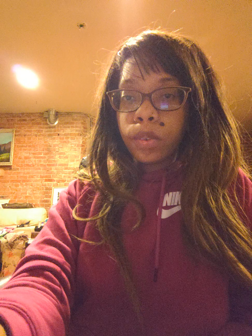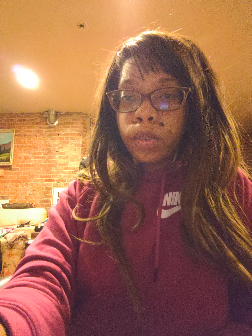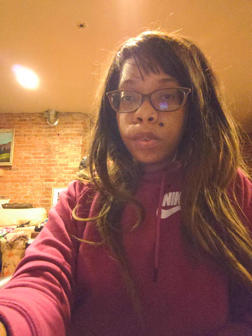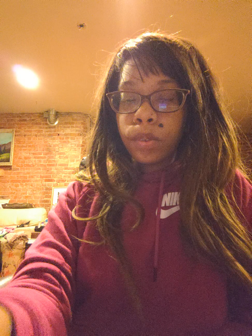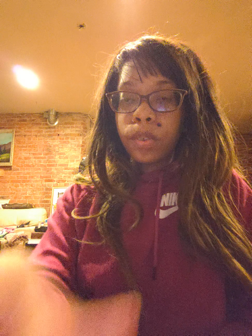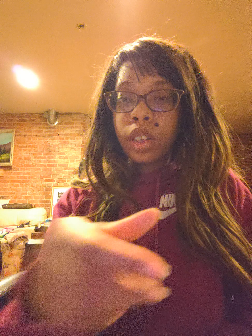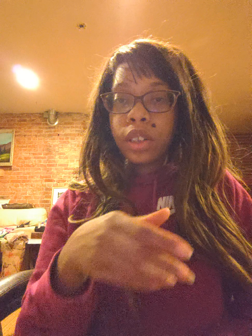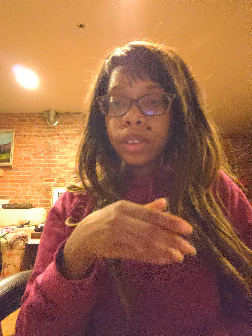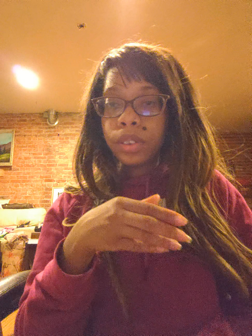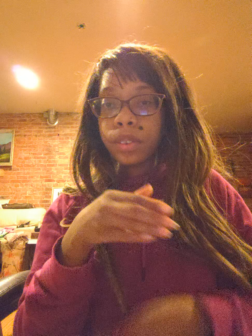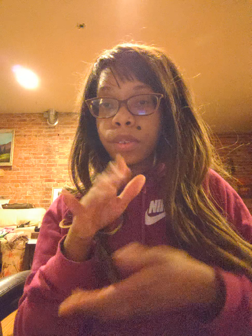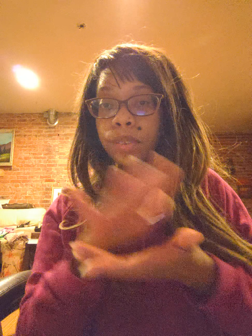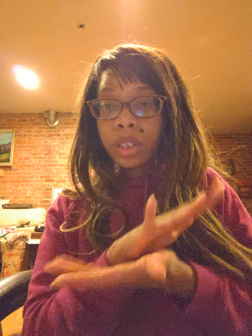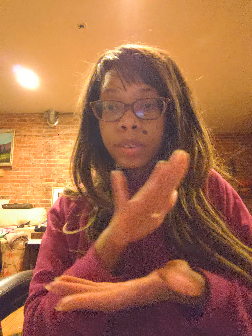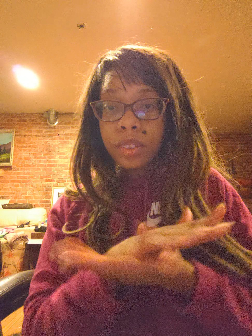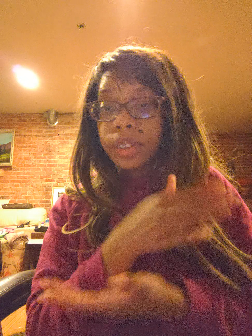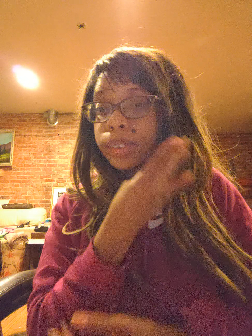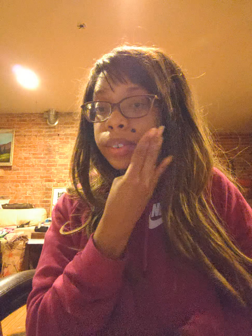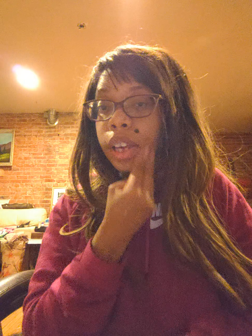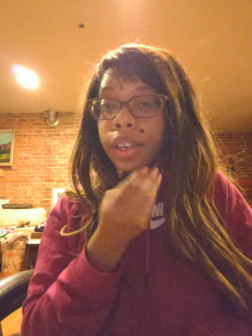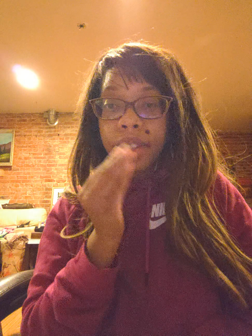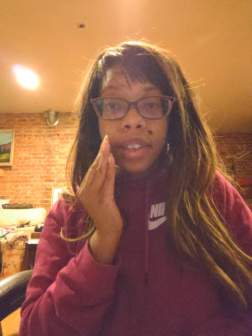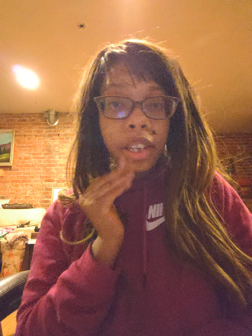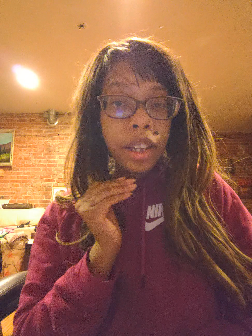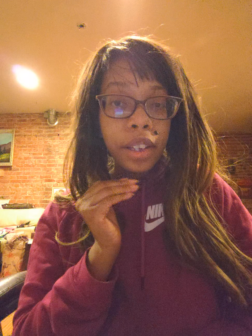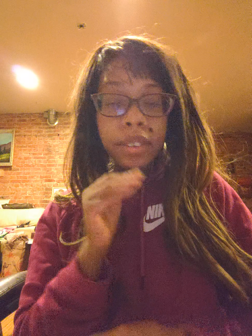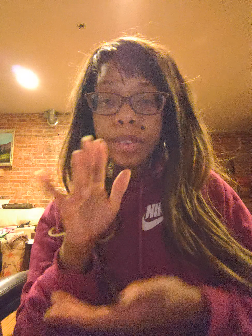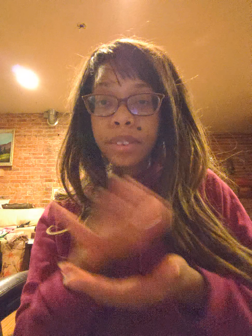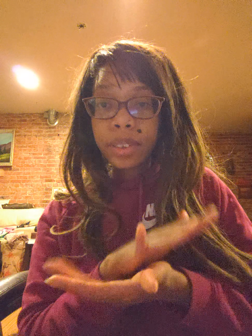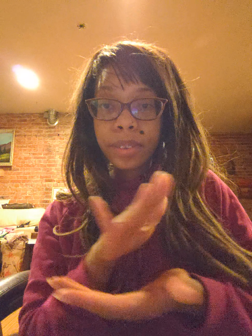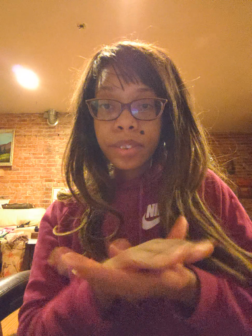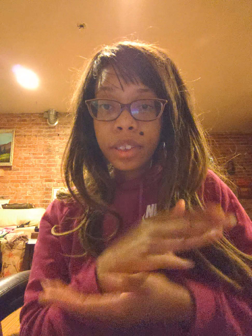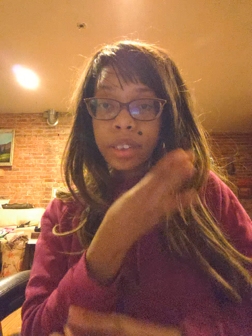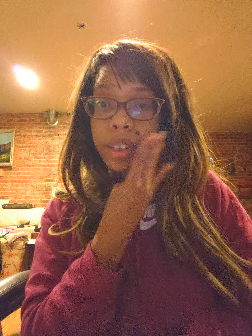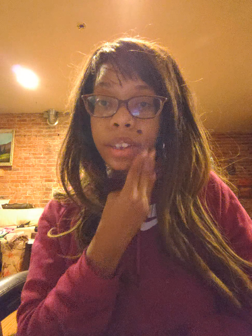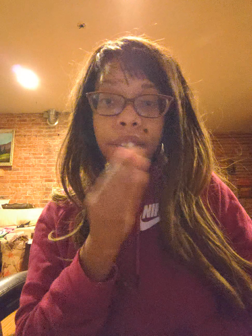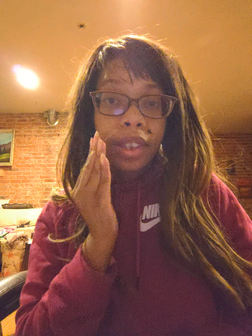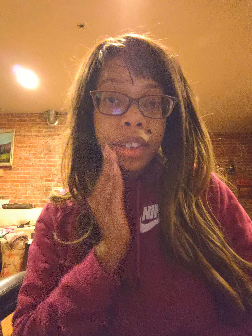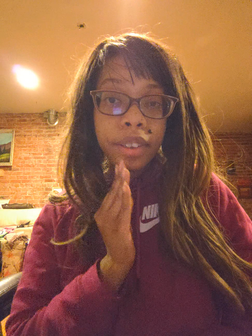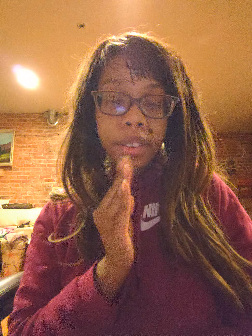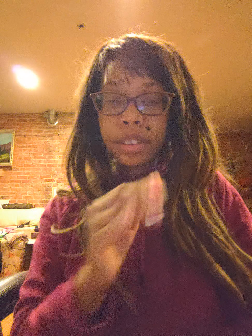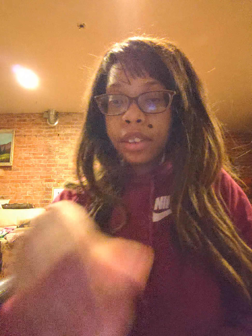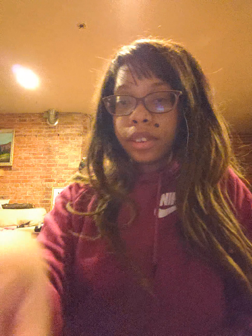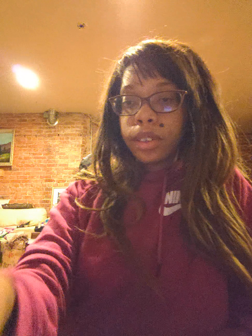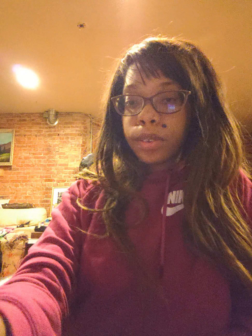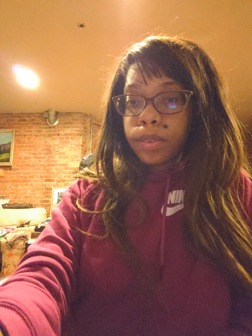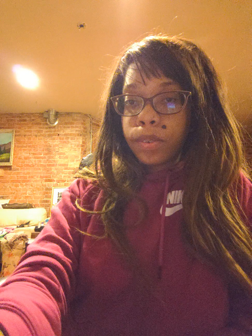napkin